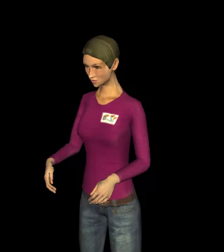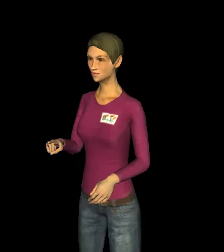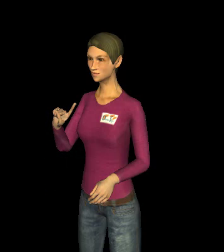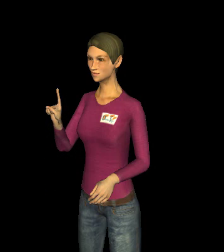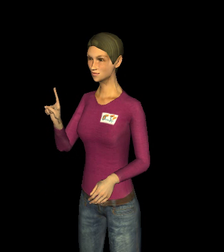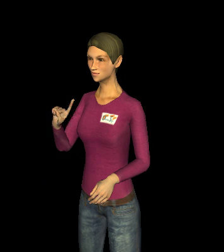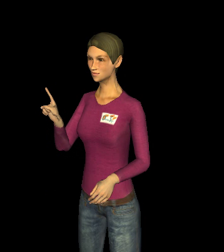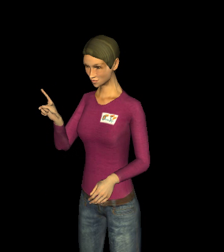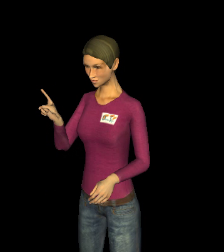لا